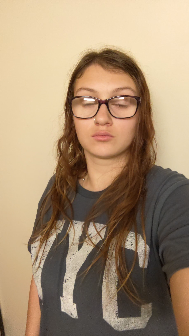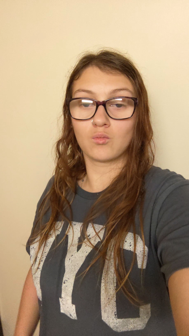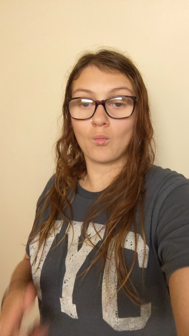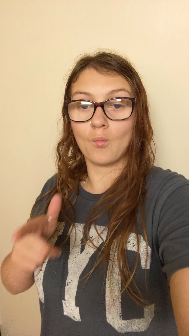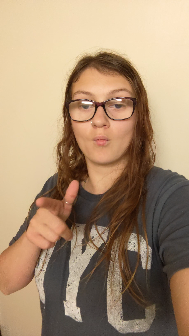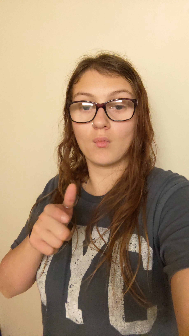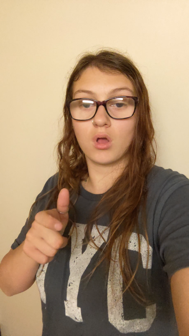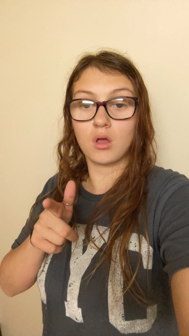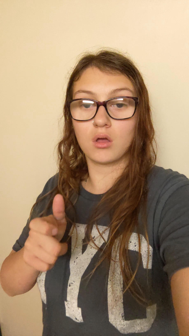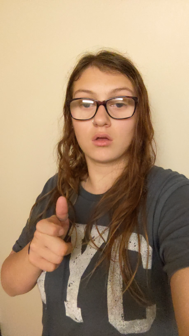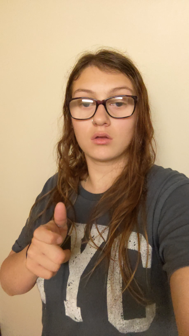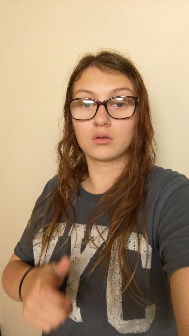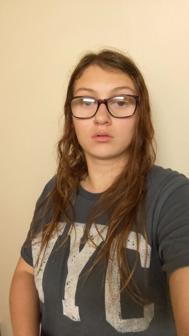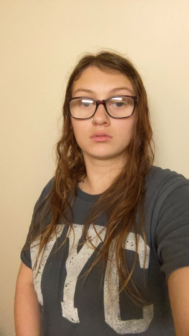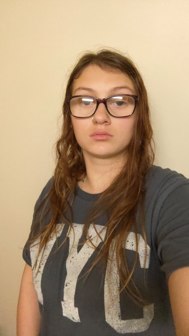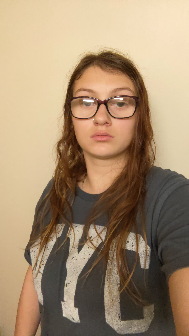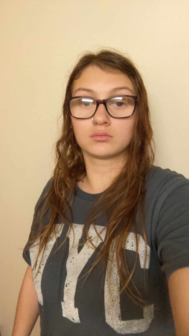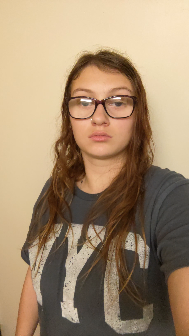run